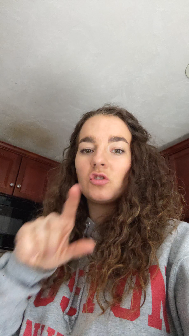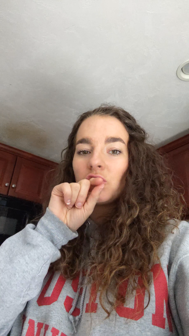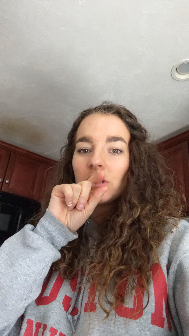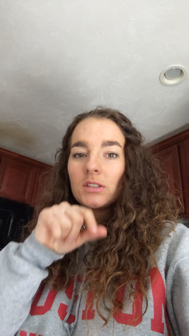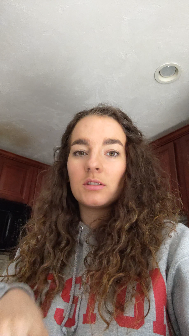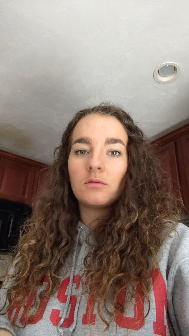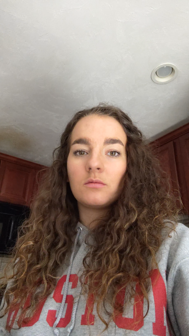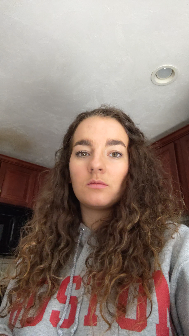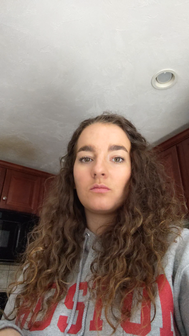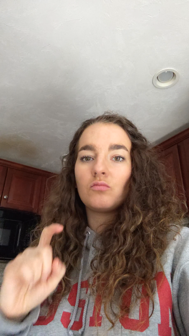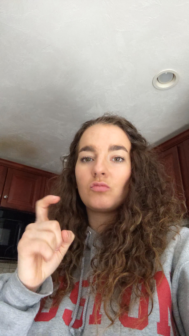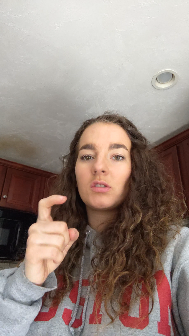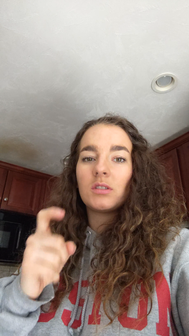present